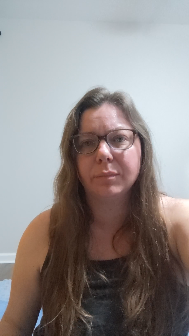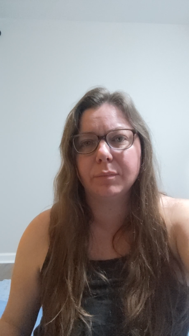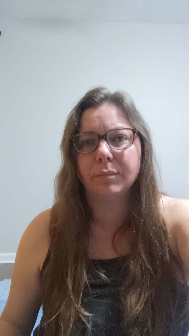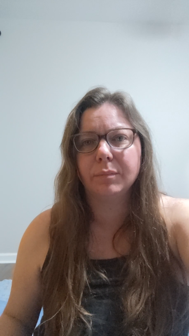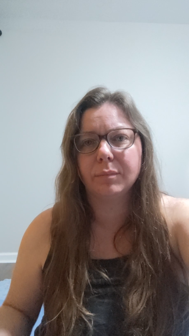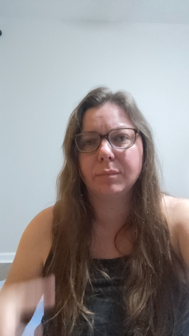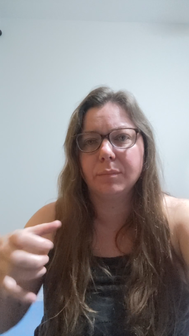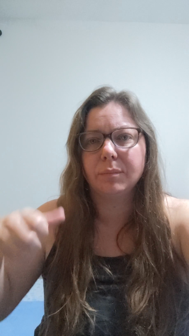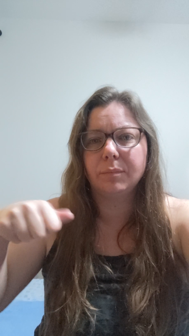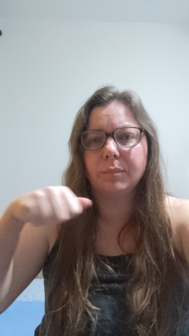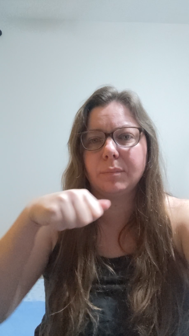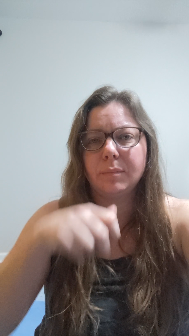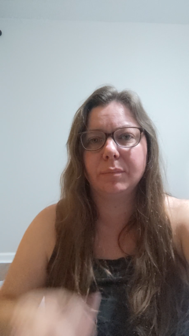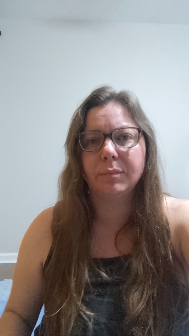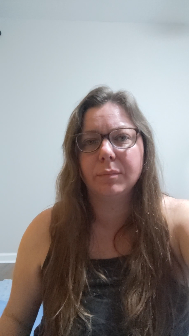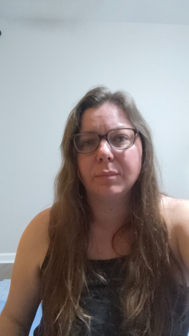bucket